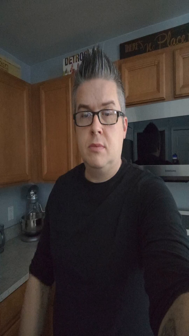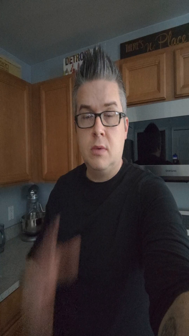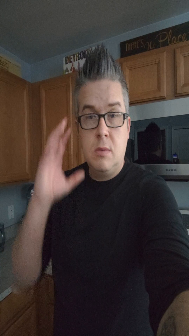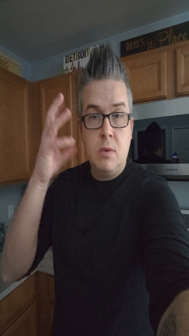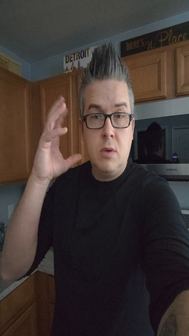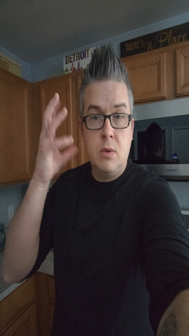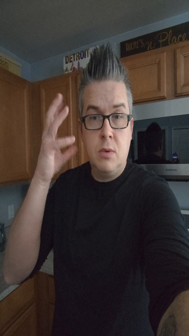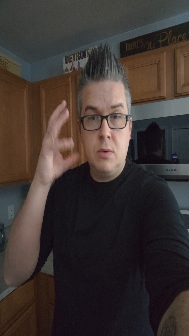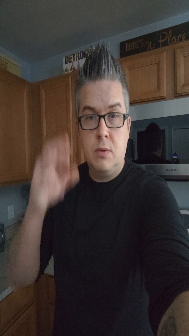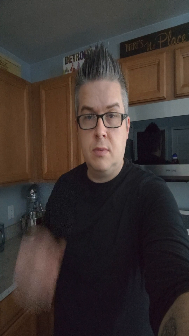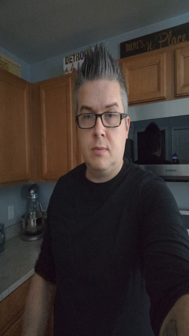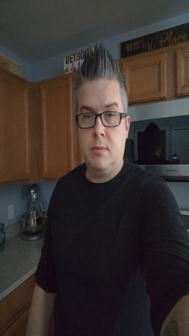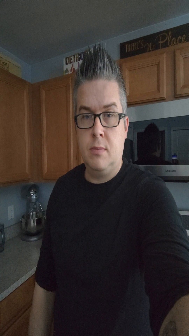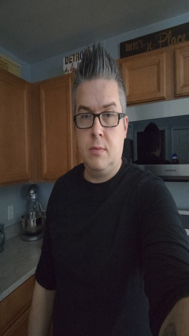radio